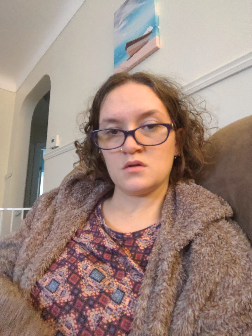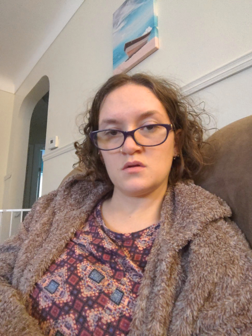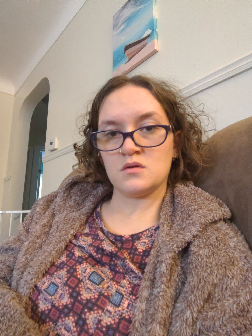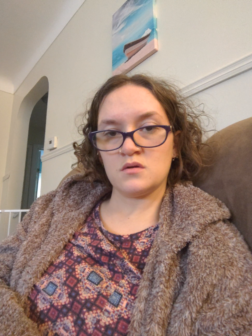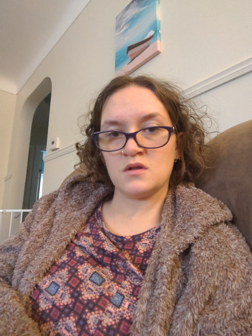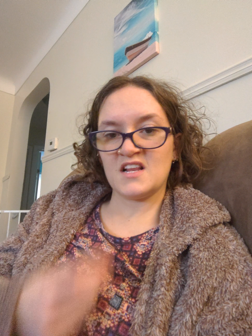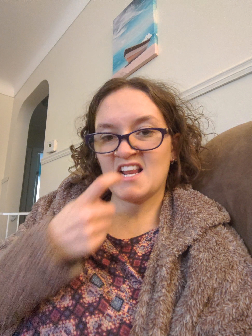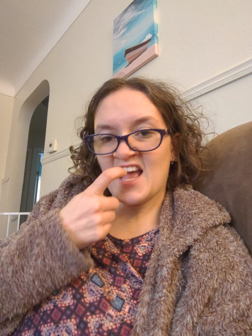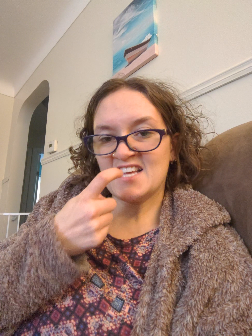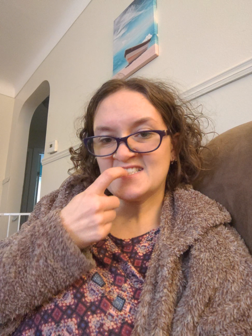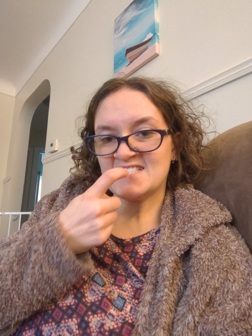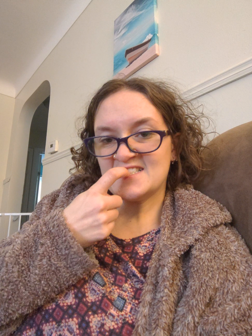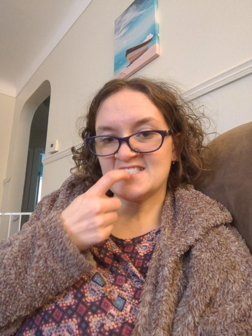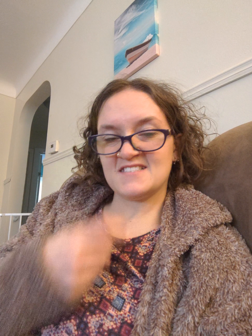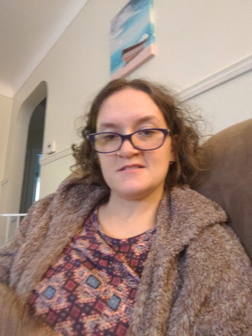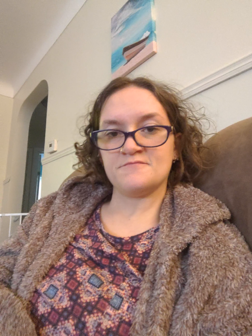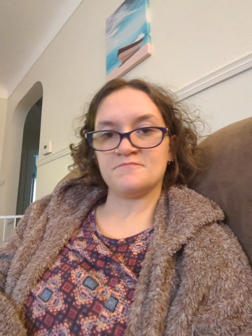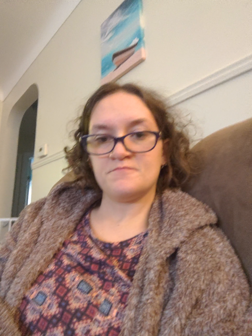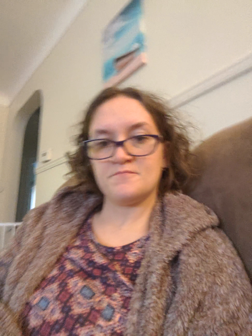window